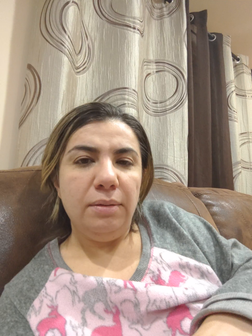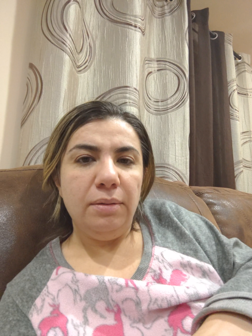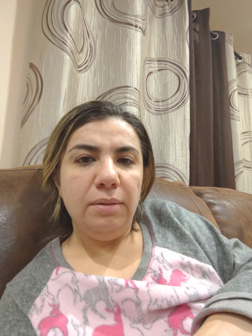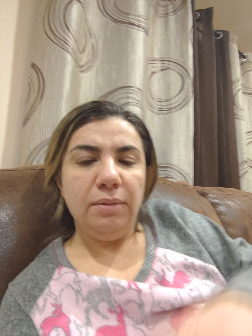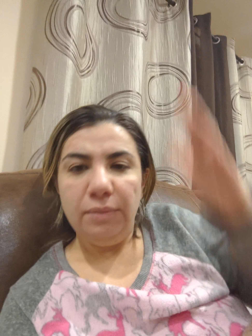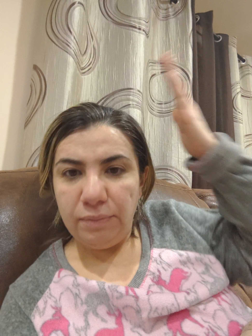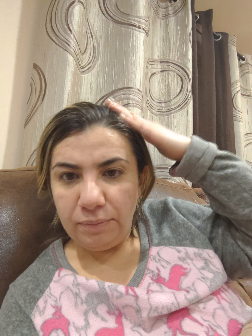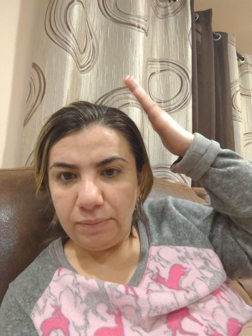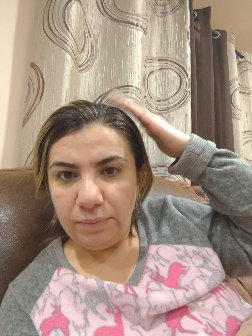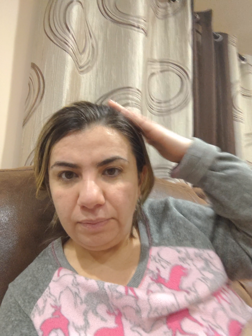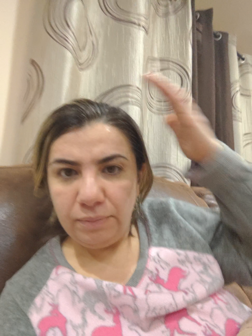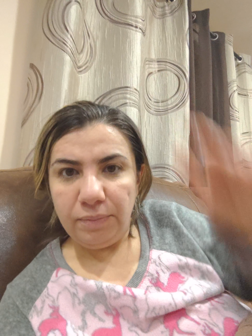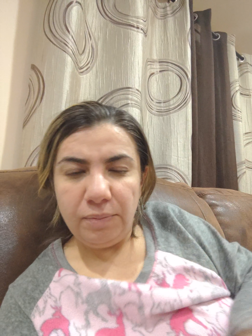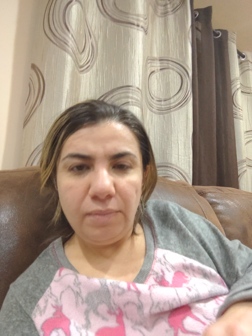hat